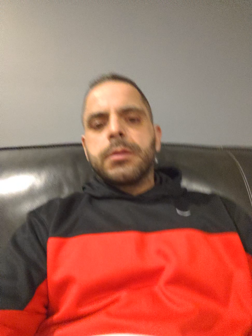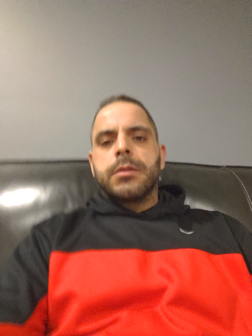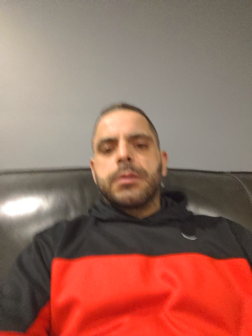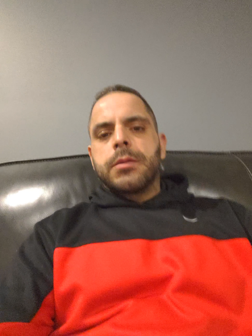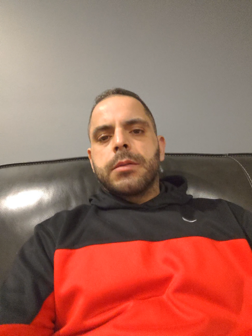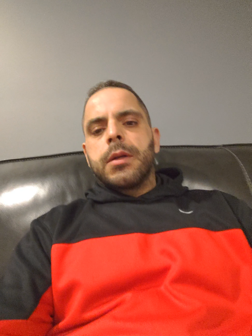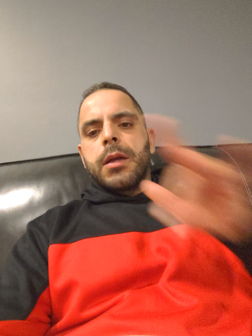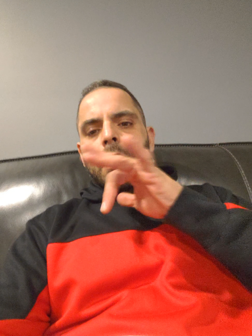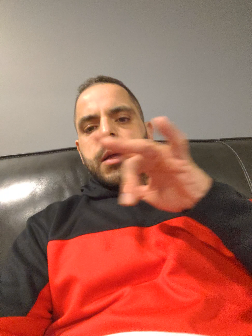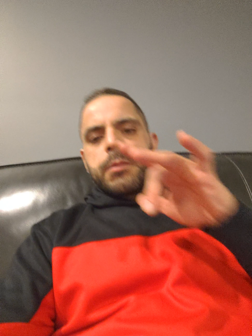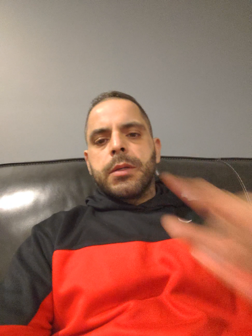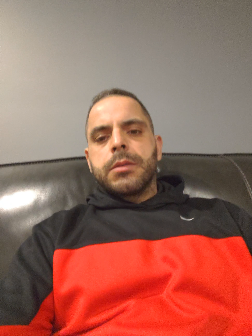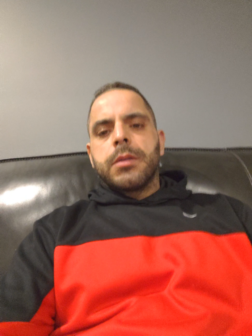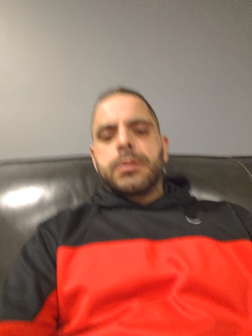empty